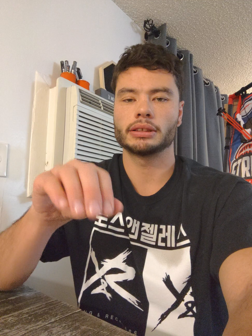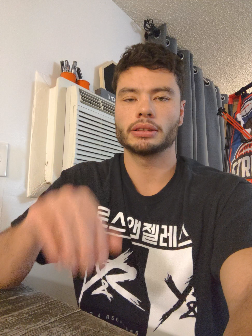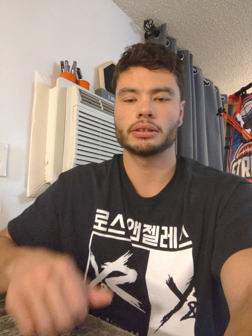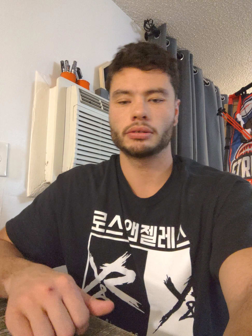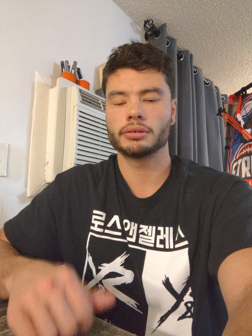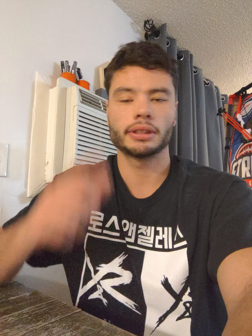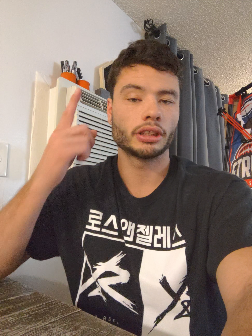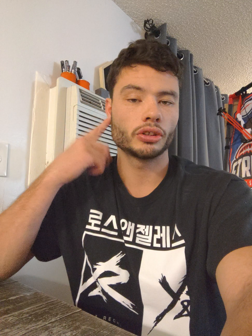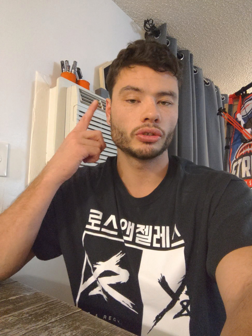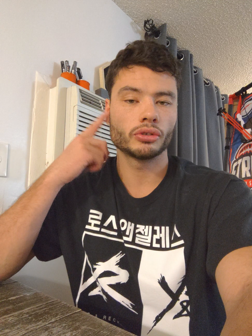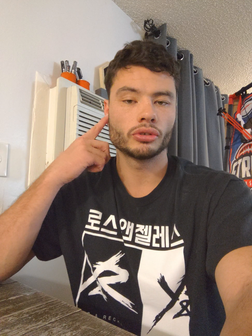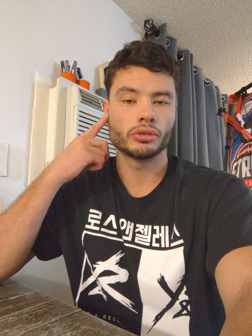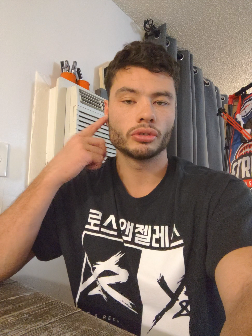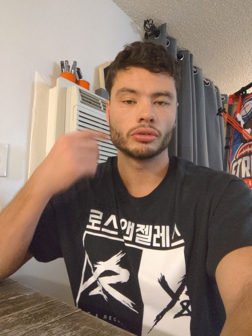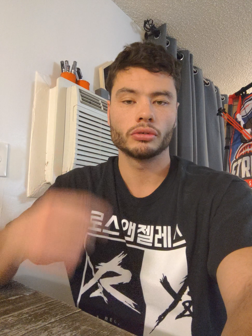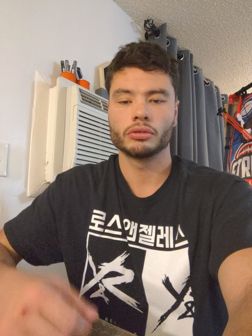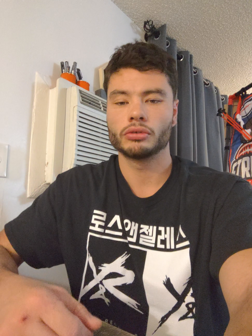ear